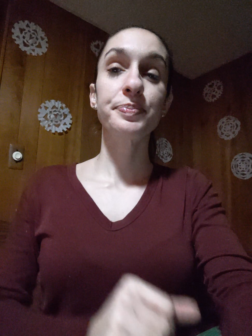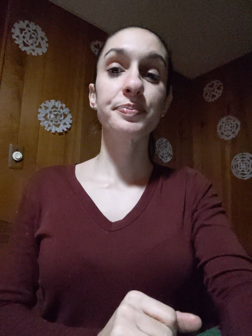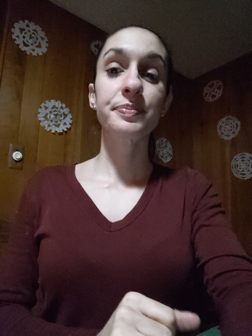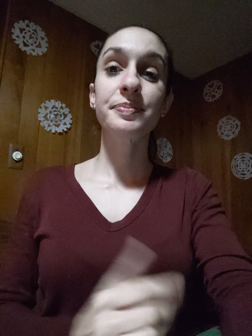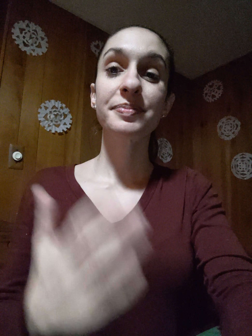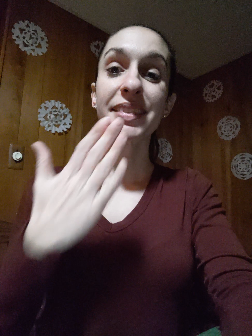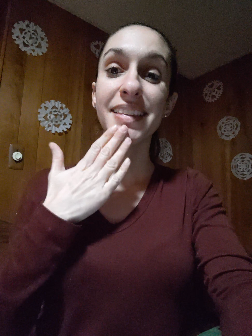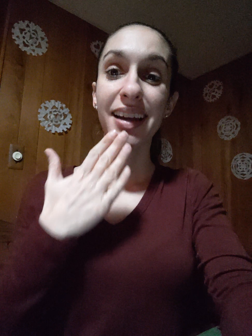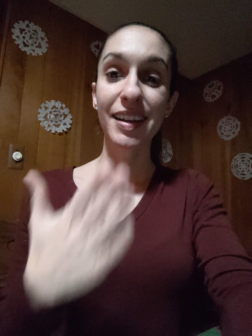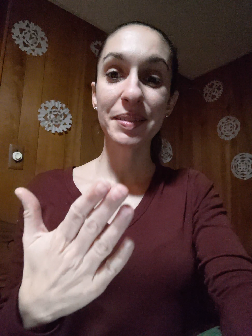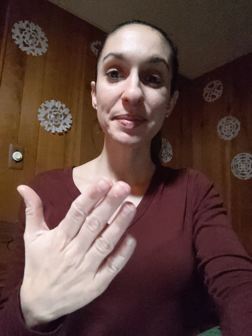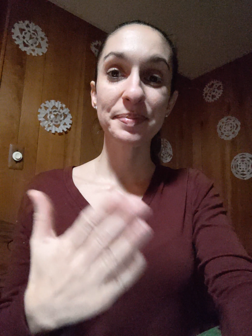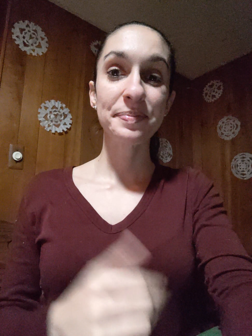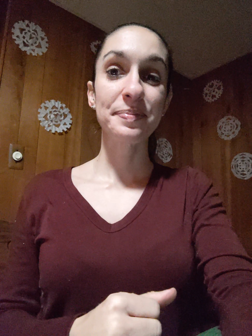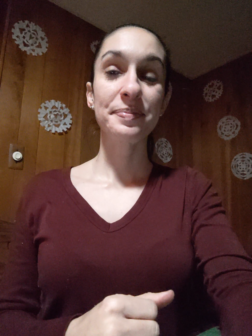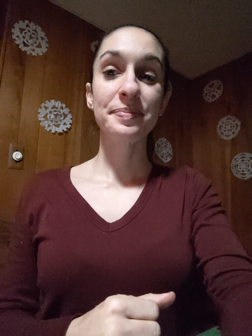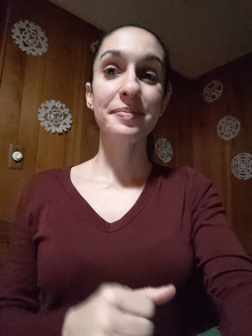thank you